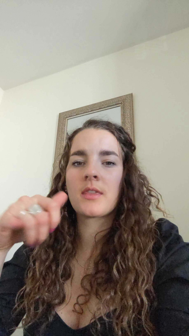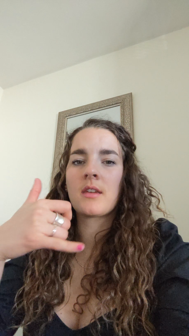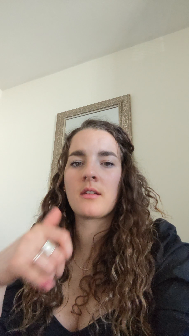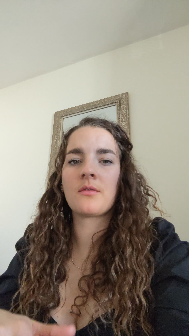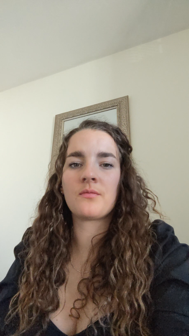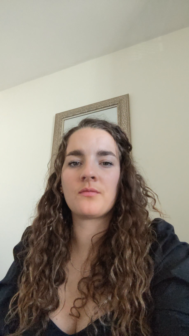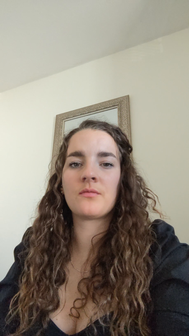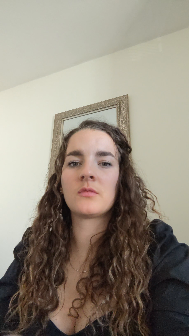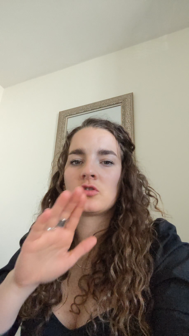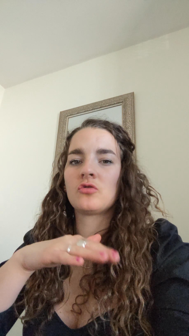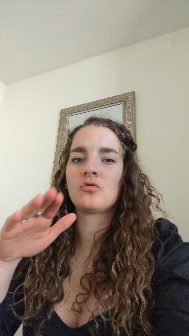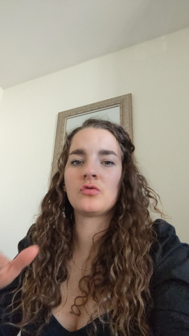children